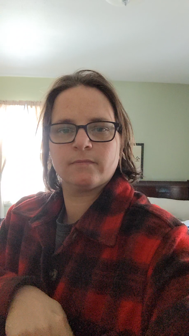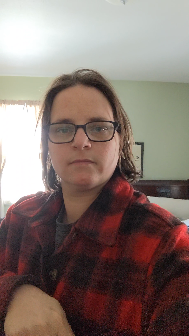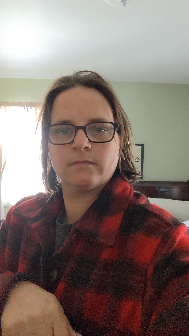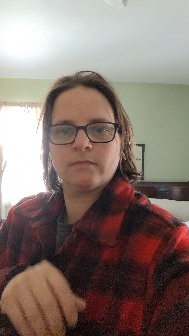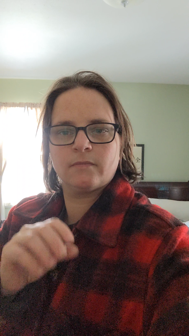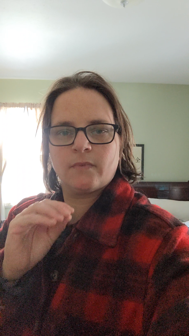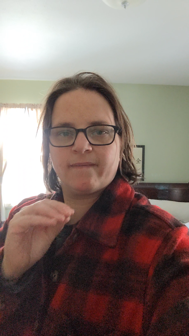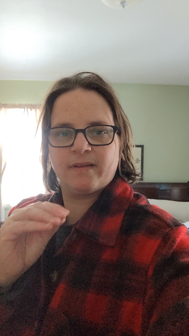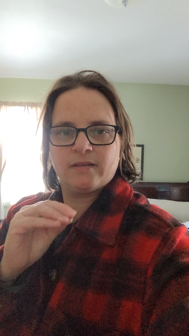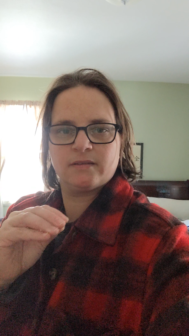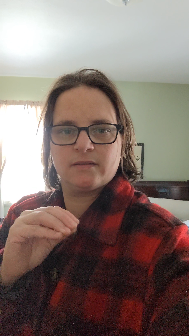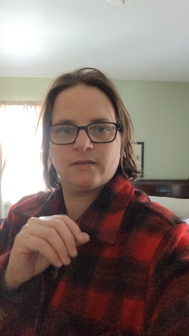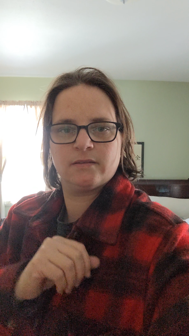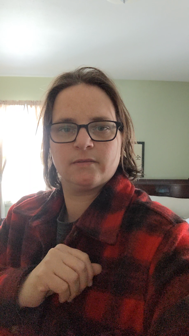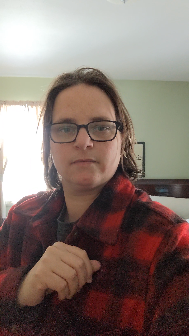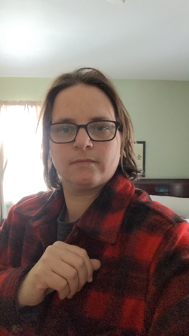fix